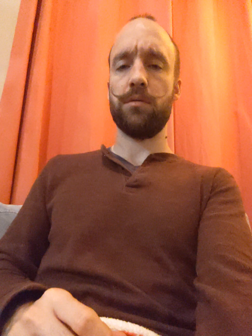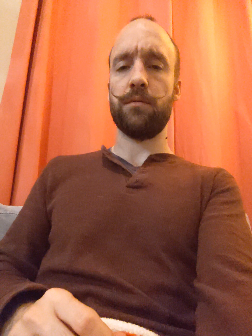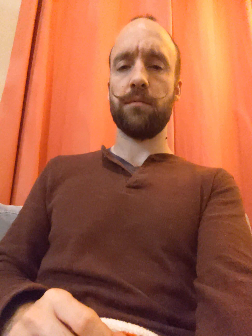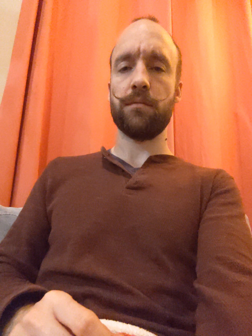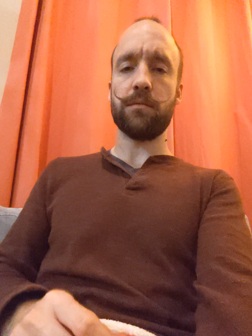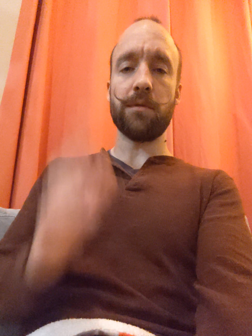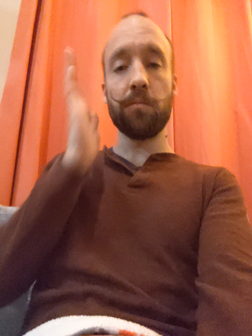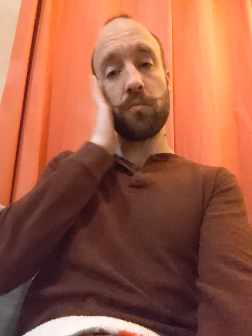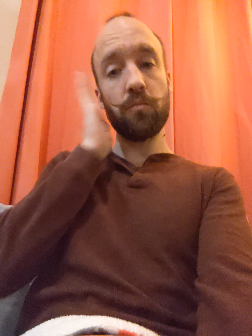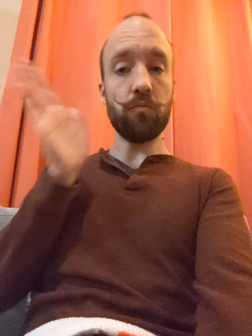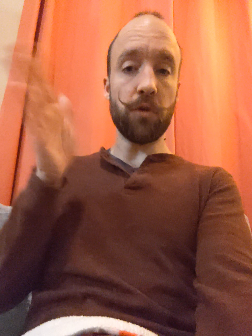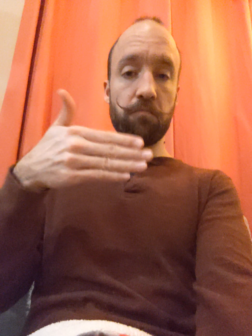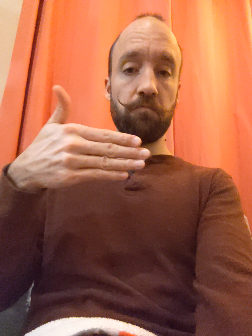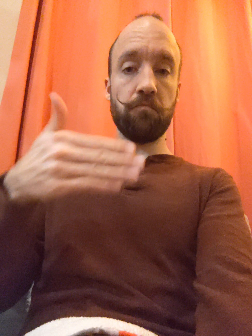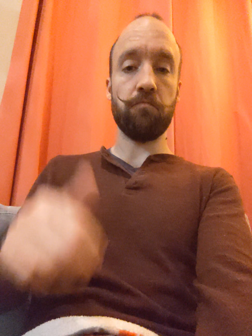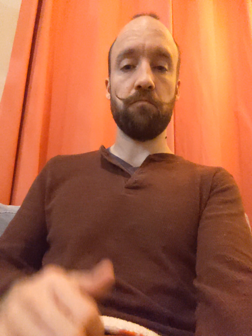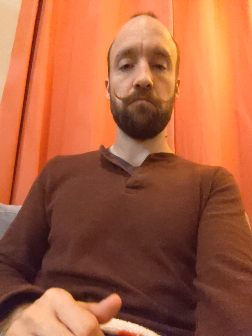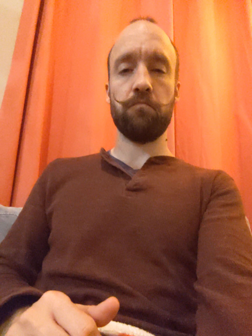bedroom